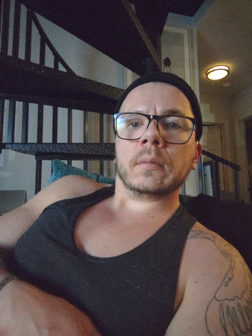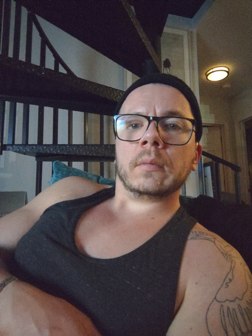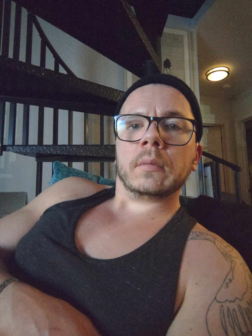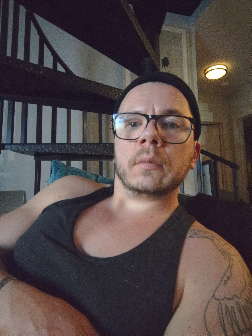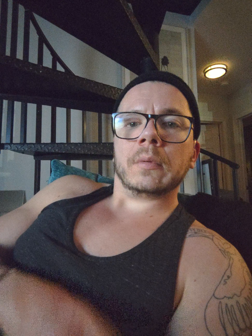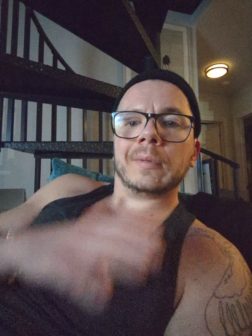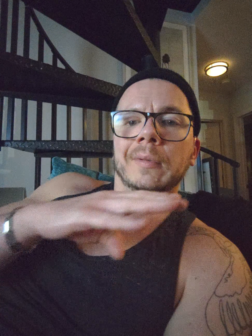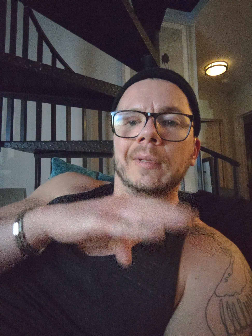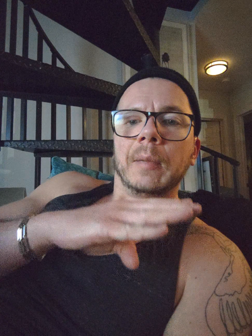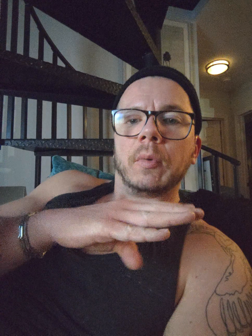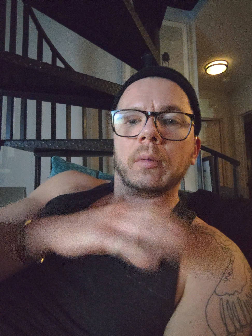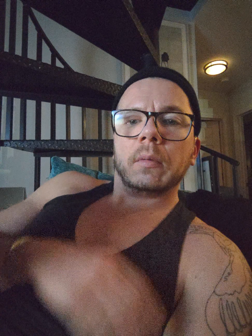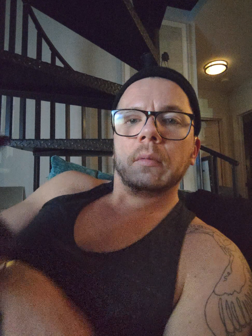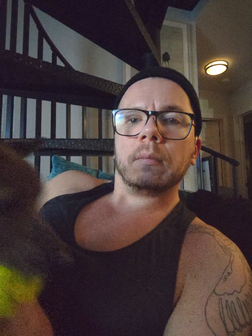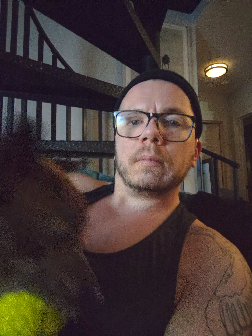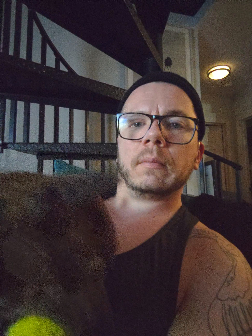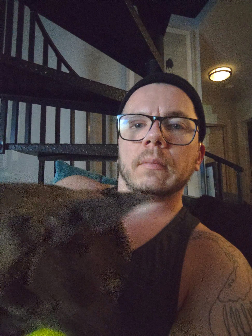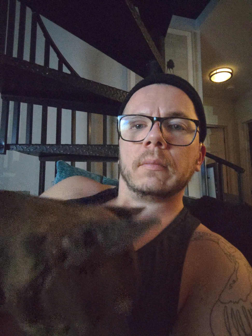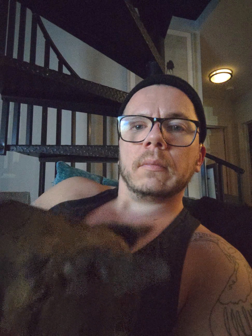table